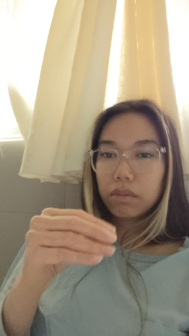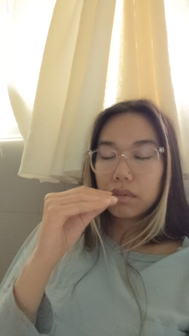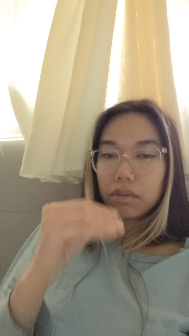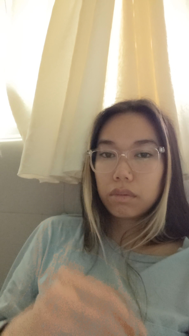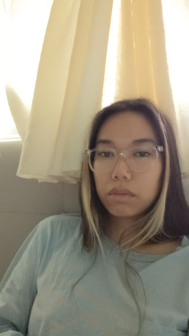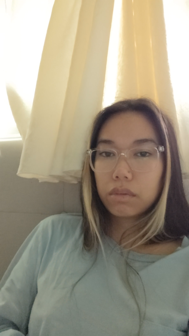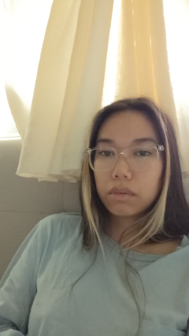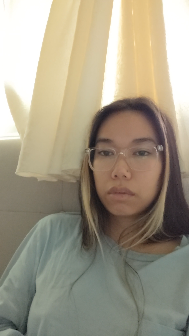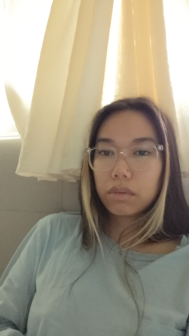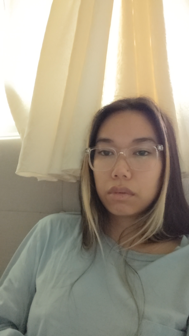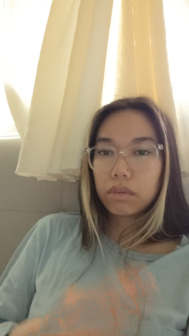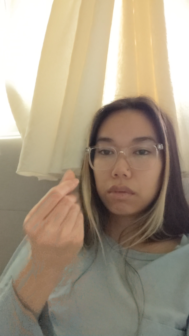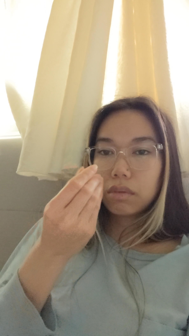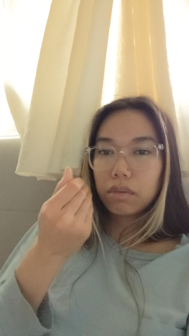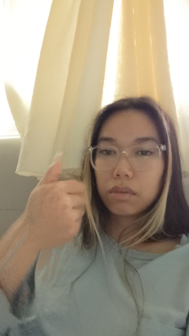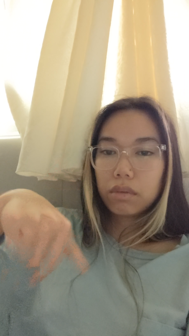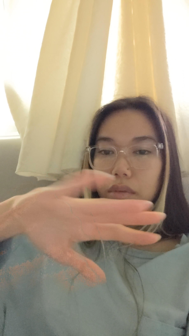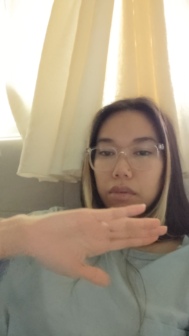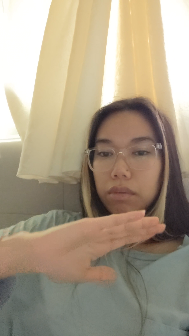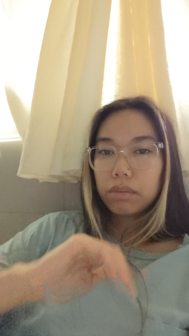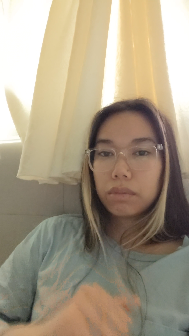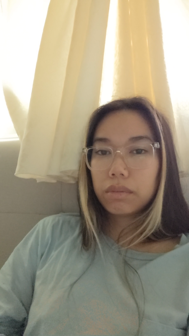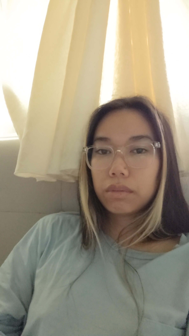garden